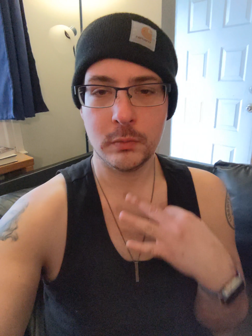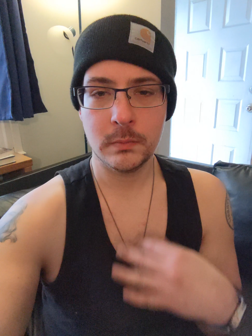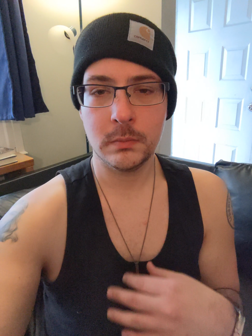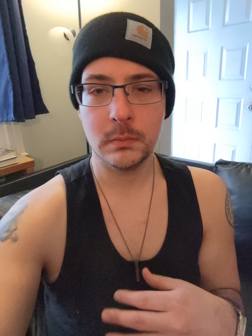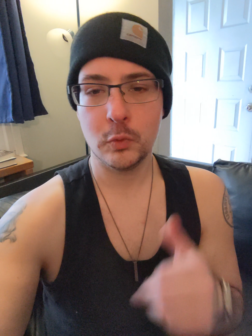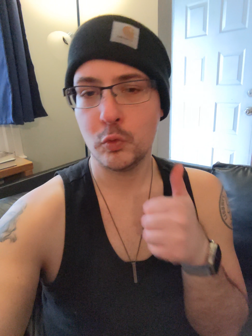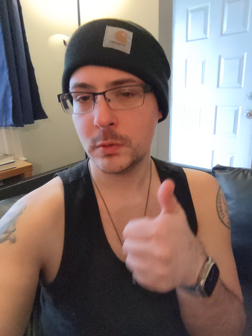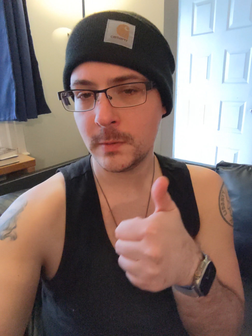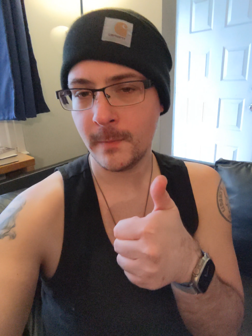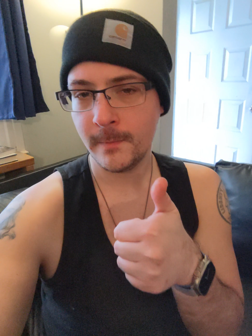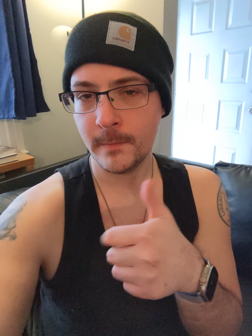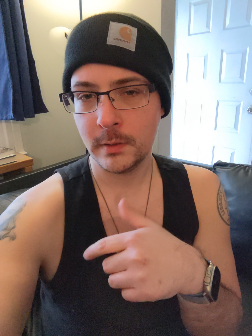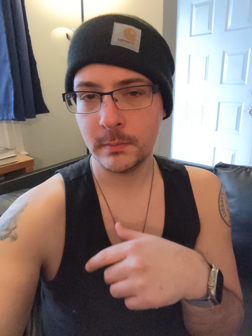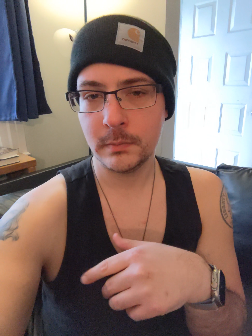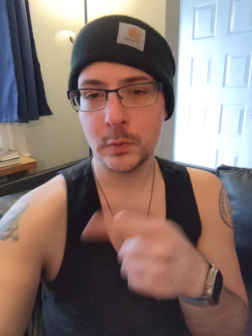yourself